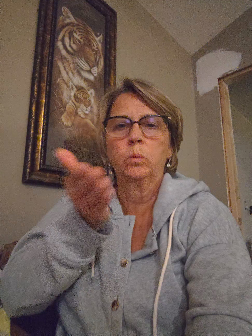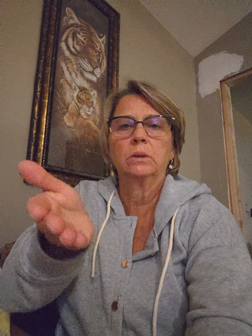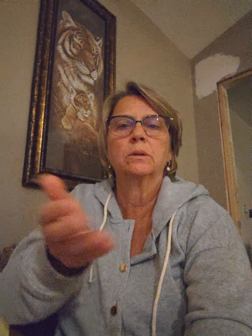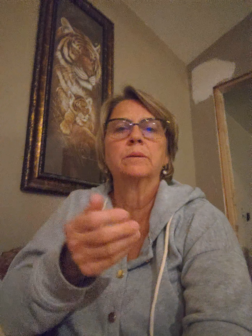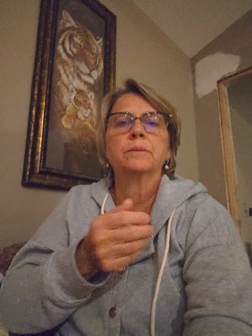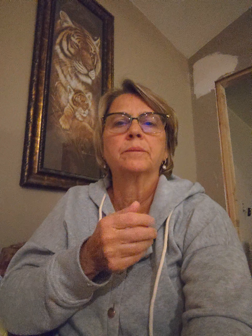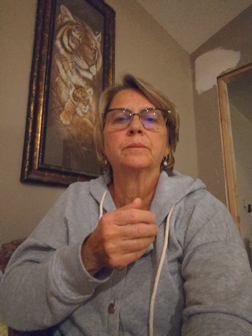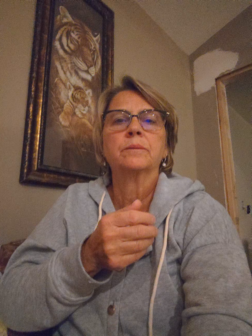boat